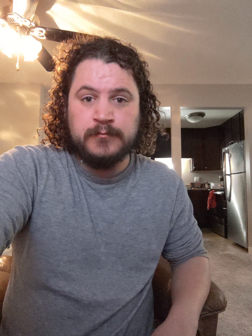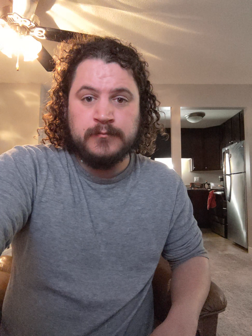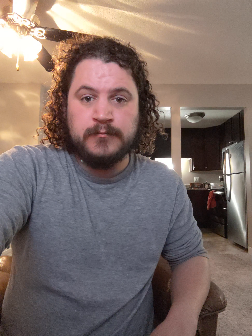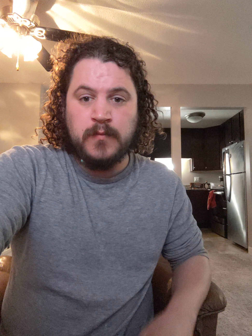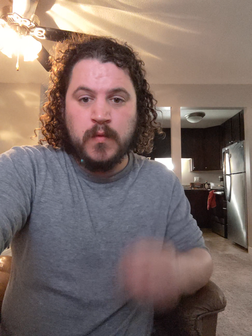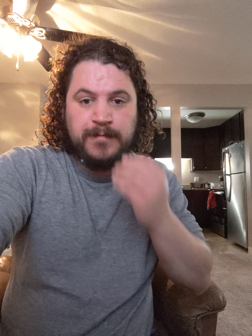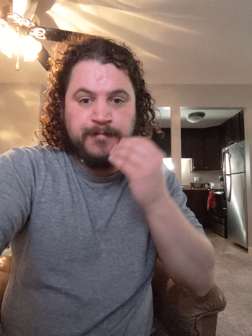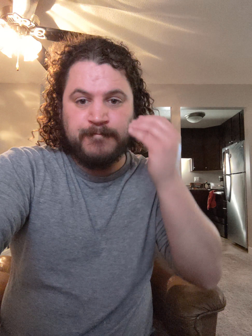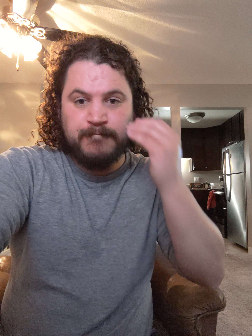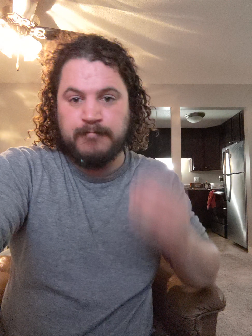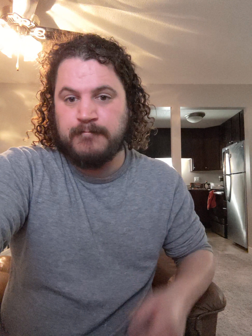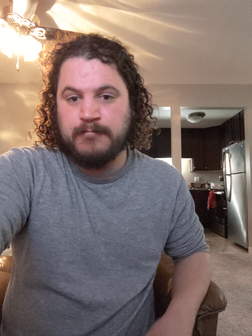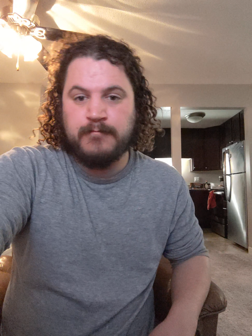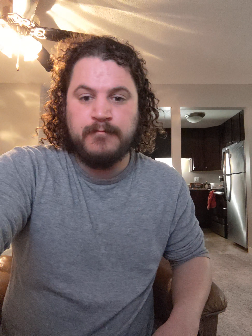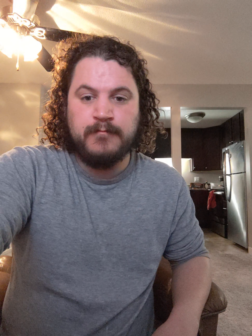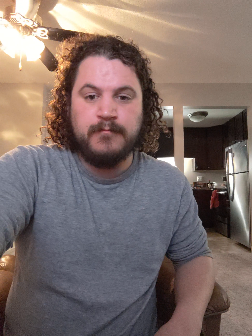home